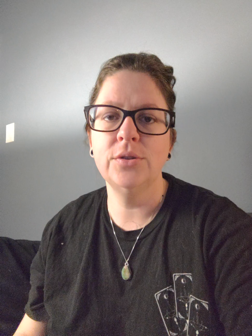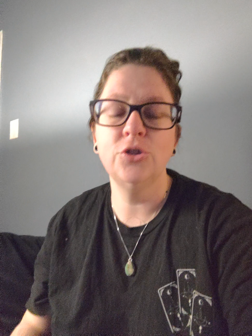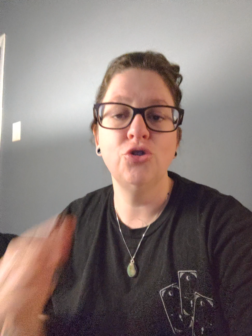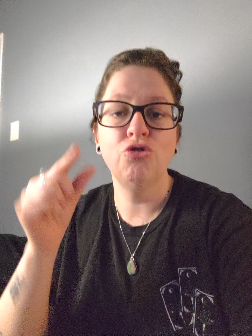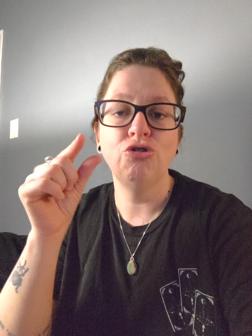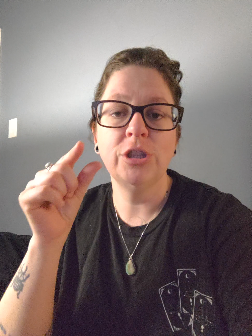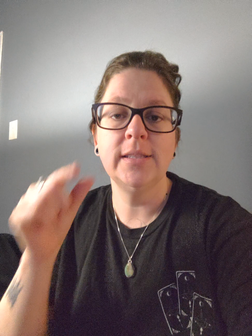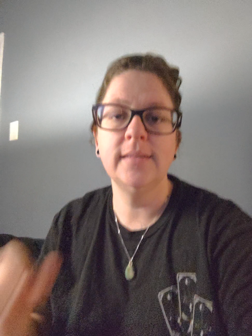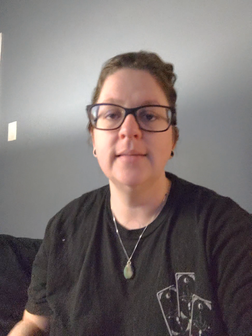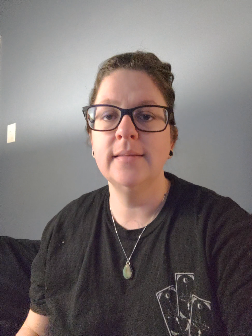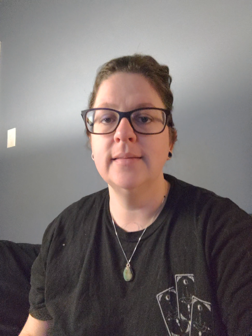green